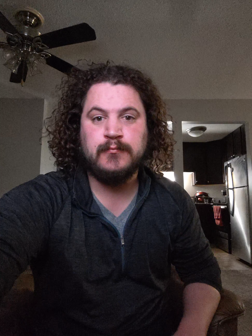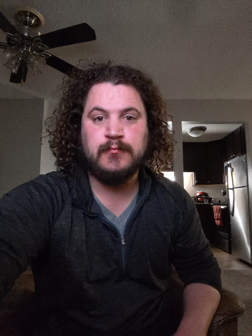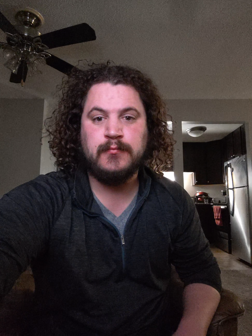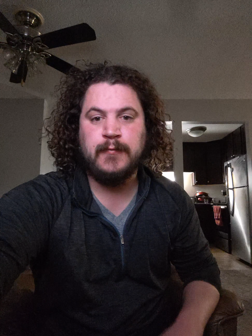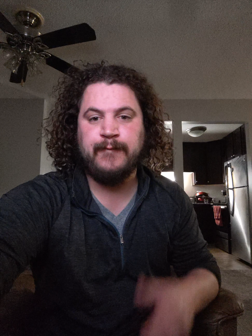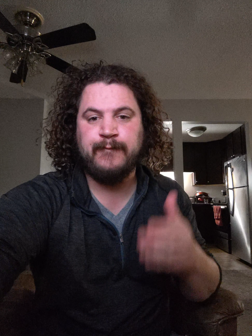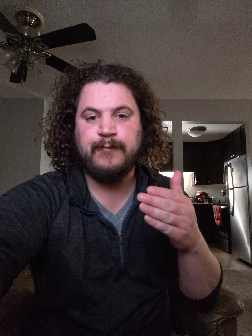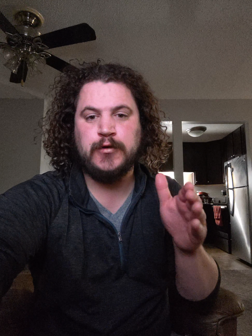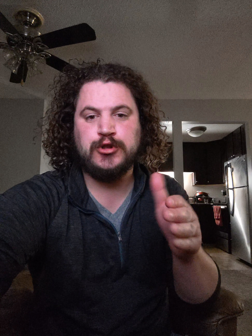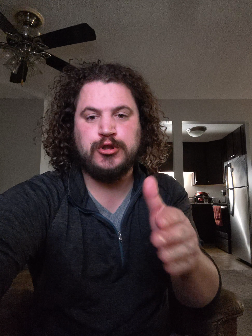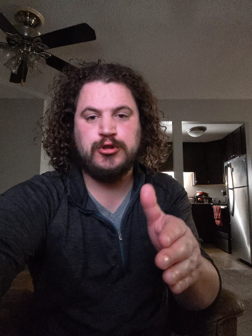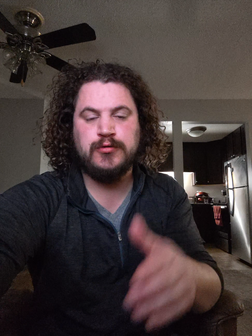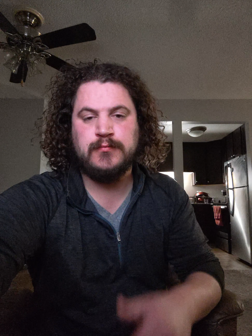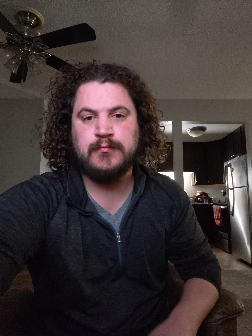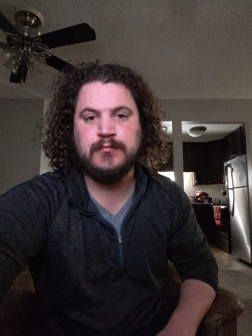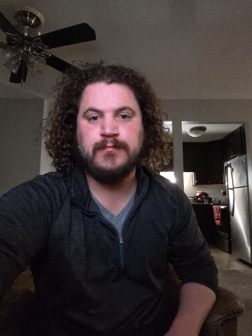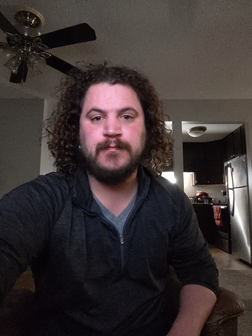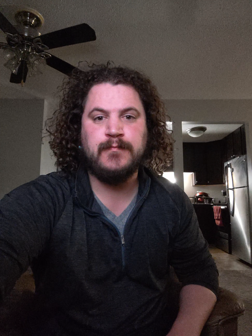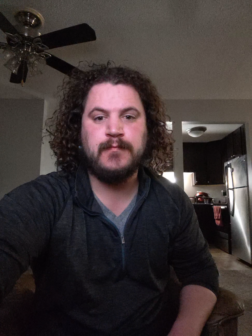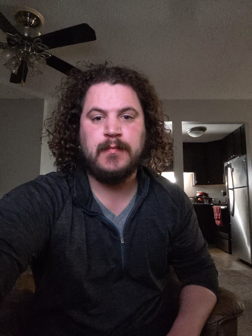fish